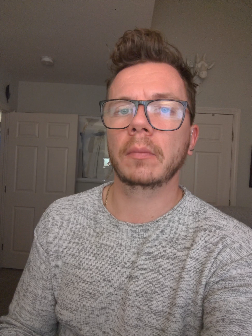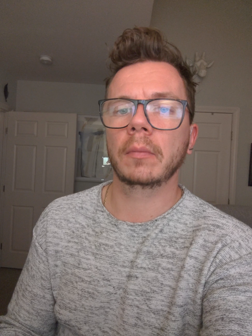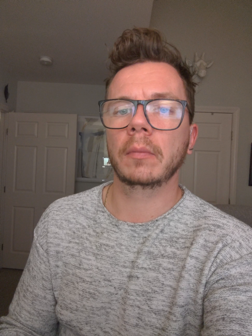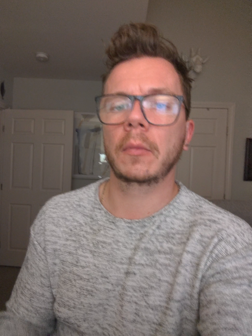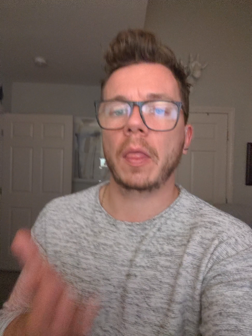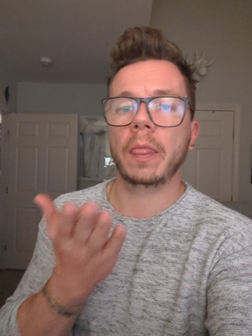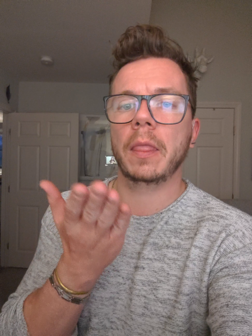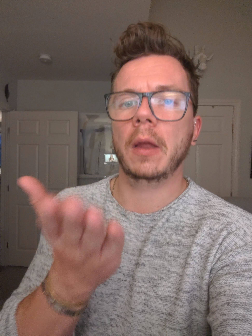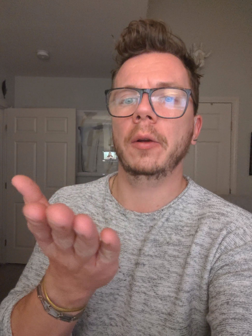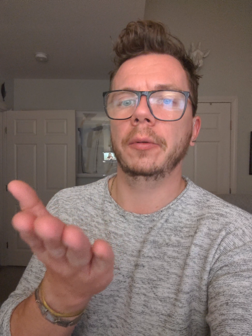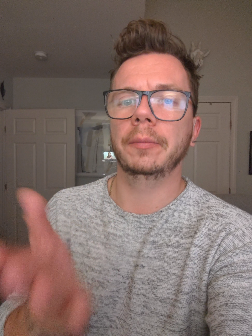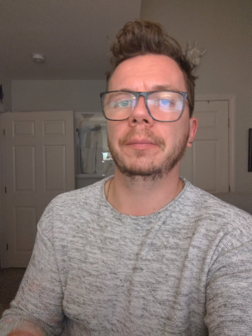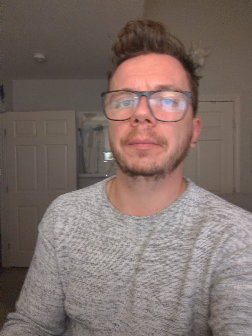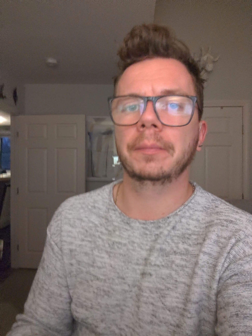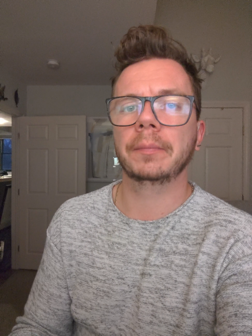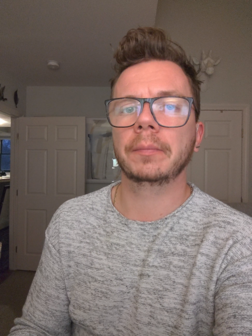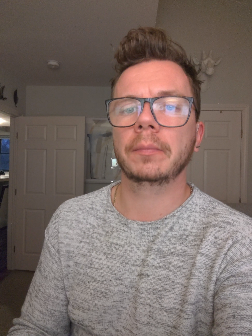there